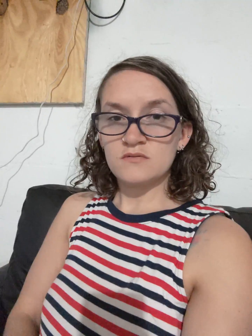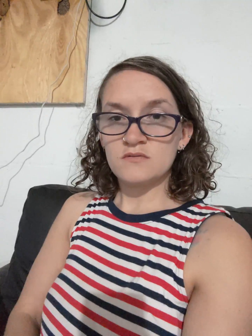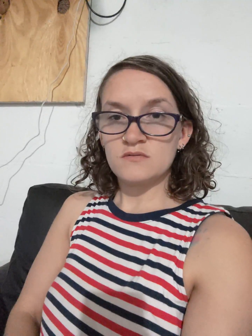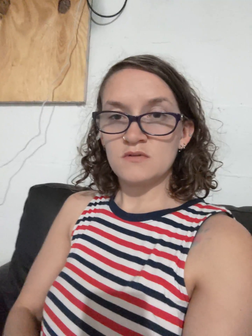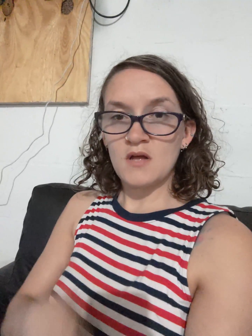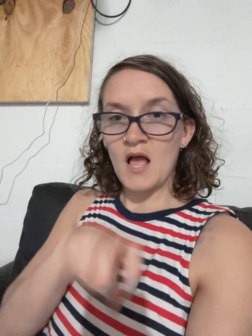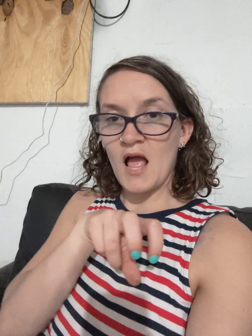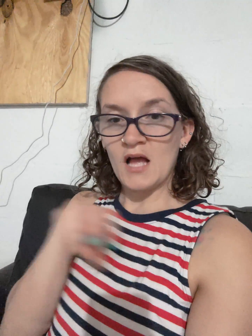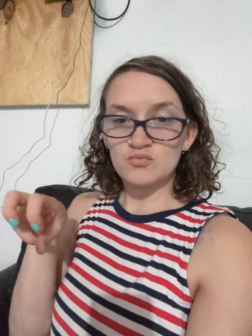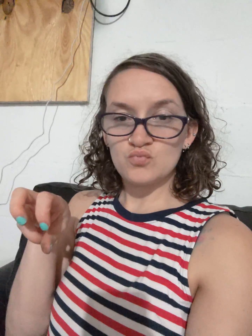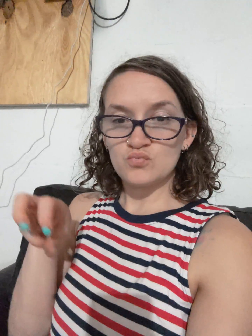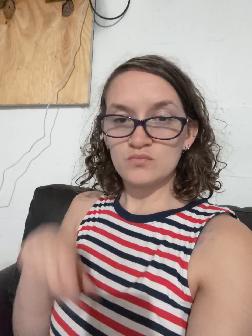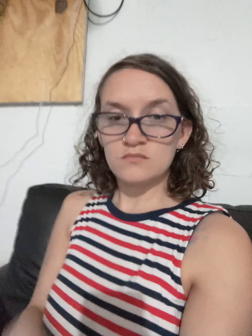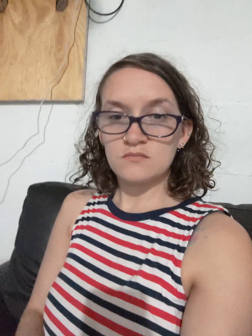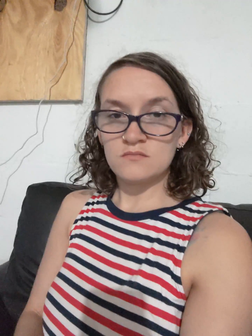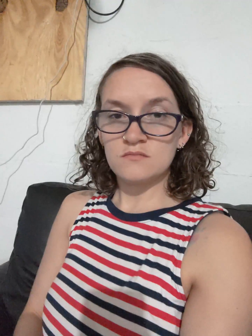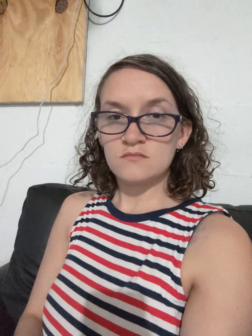couch